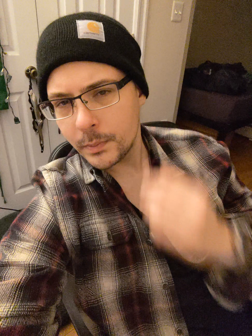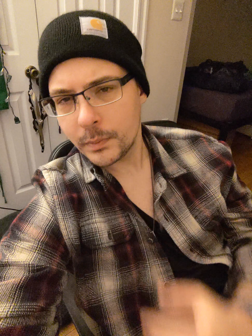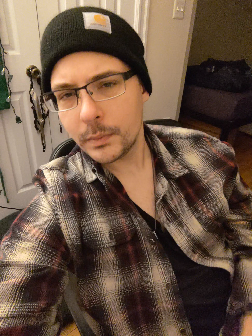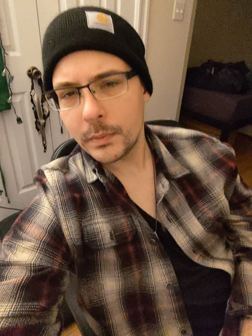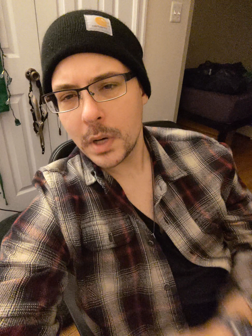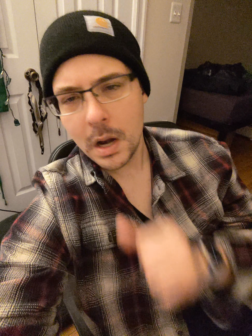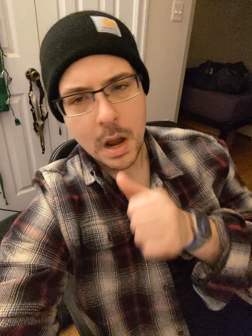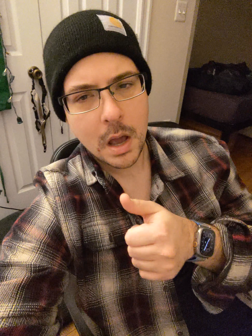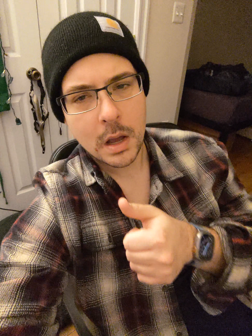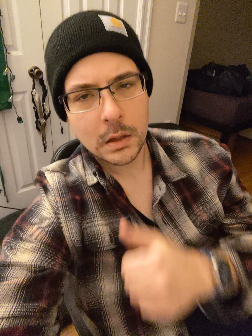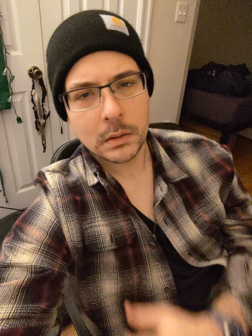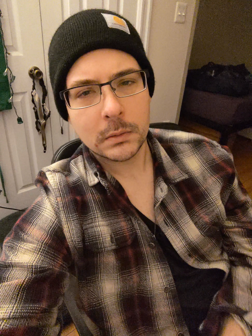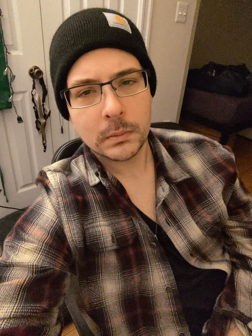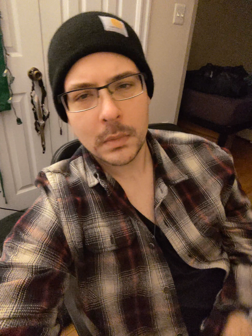not